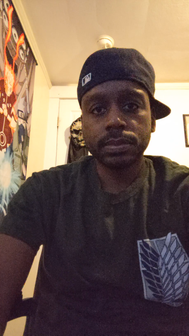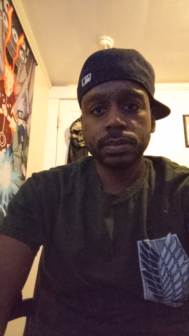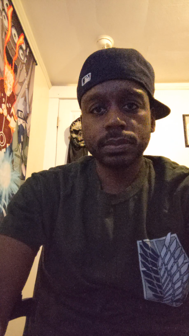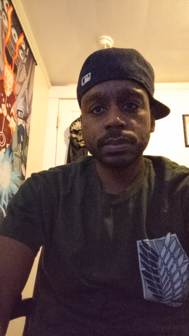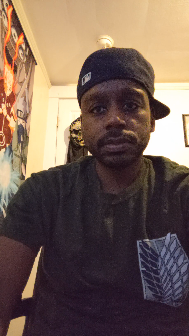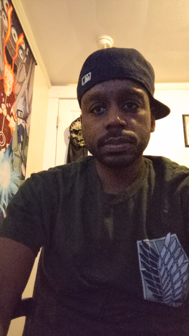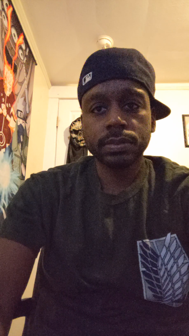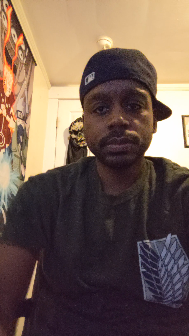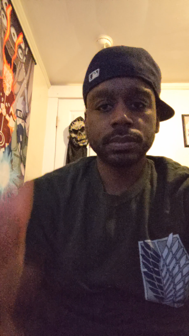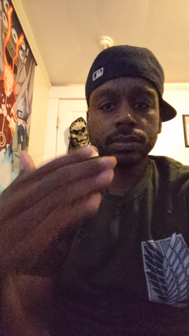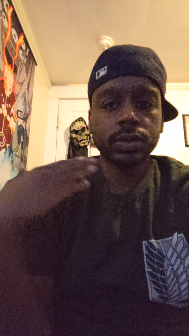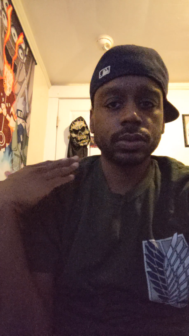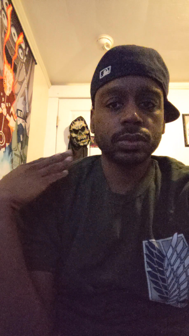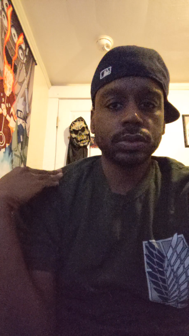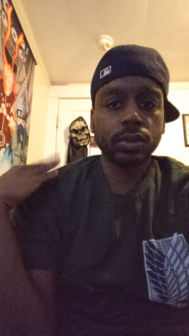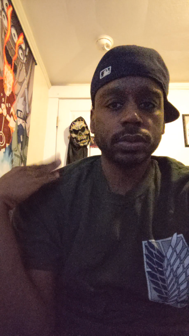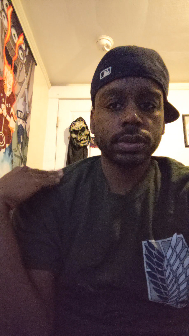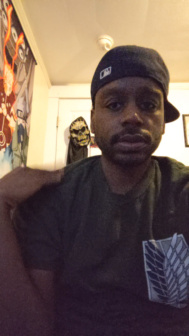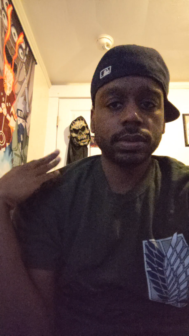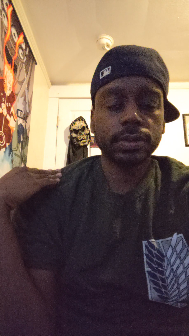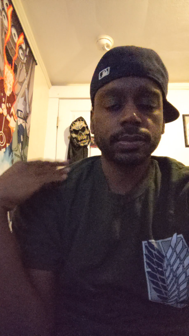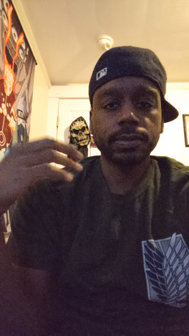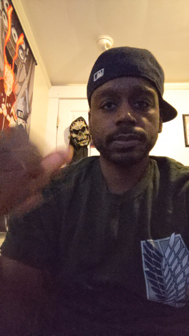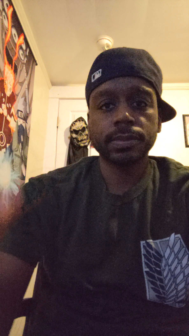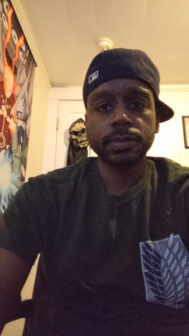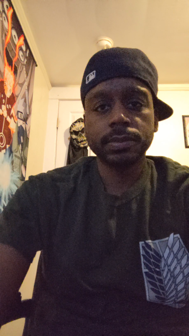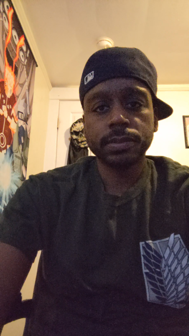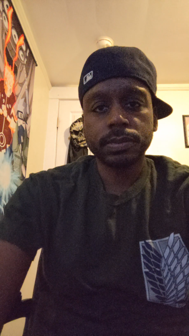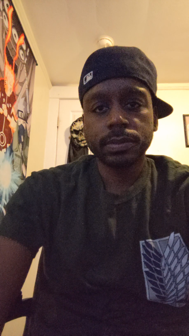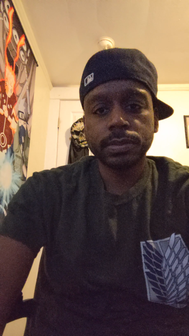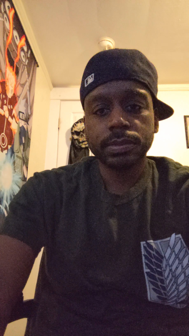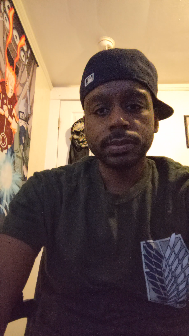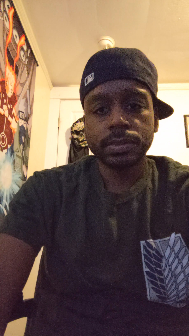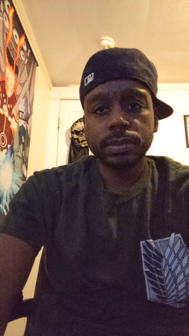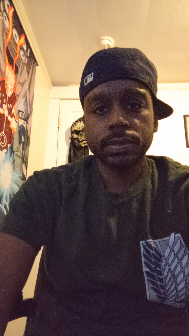shoulder